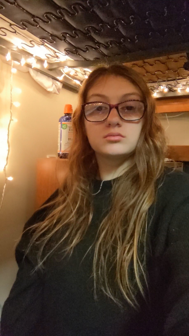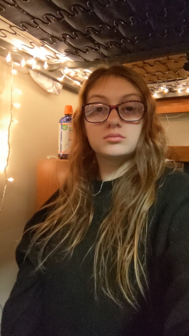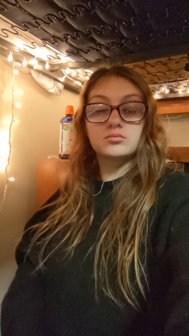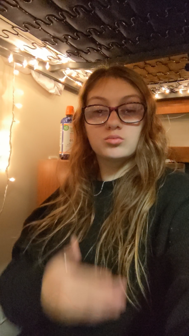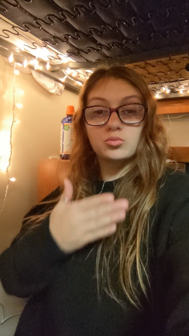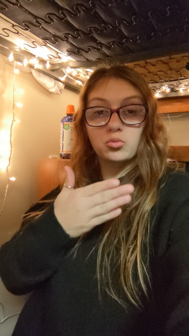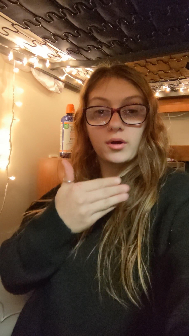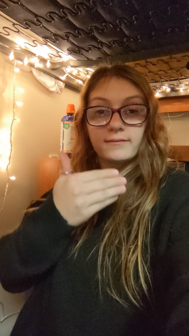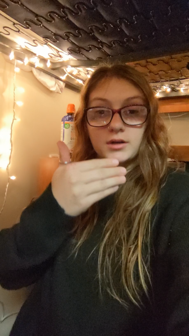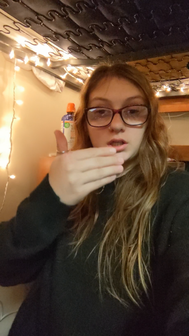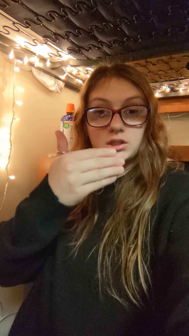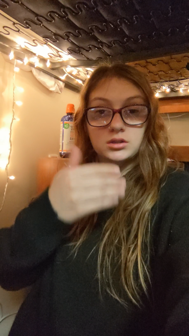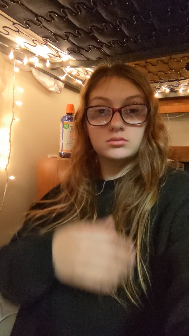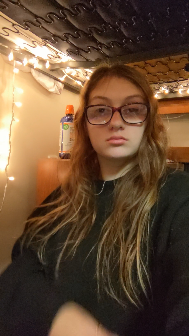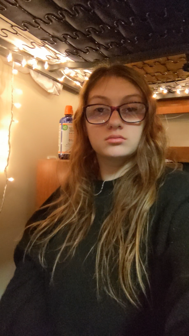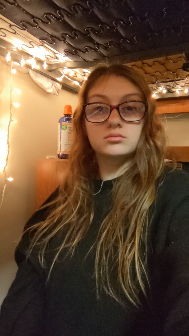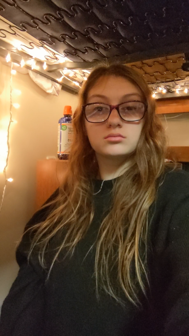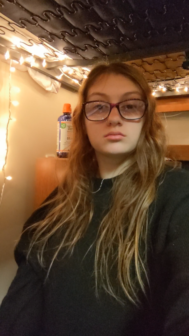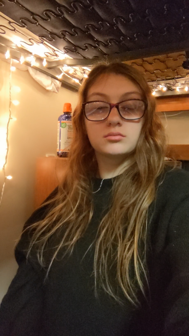butterfly